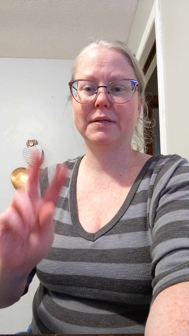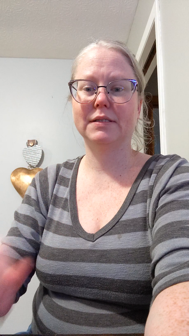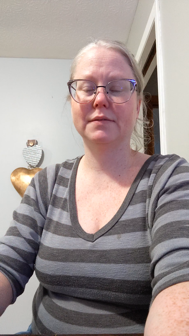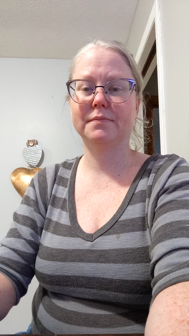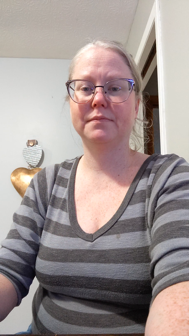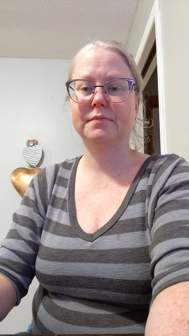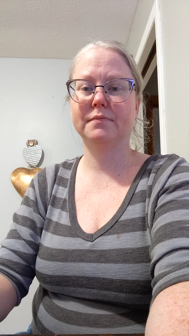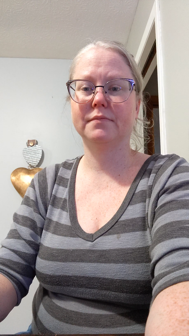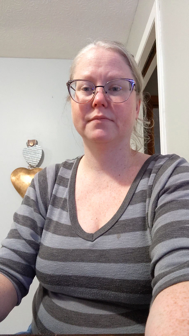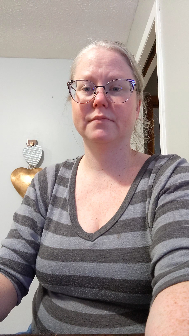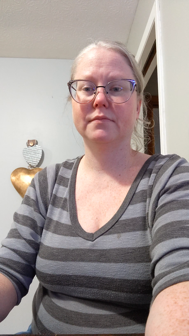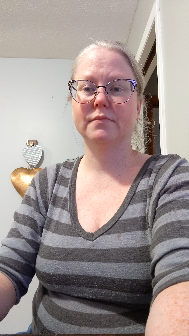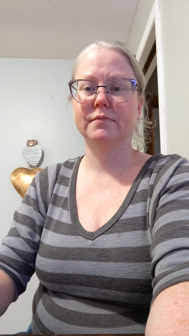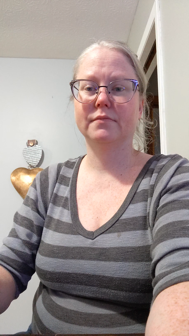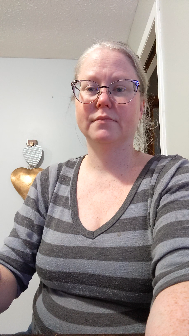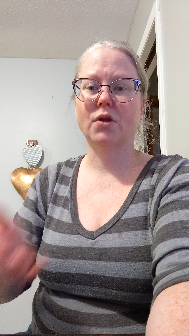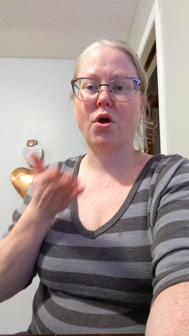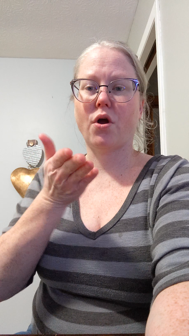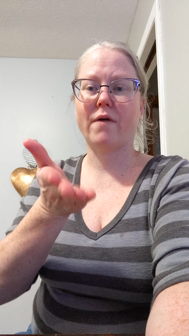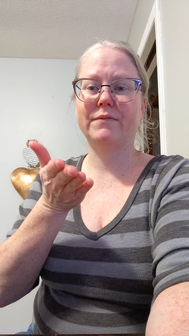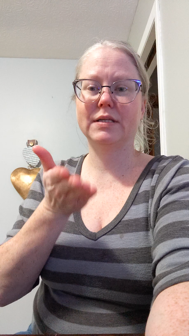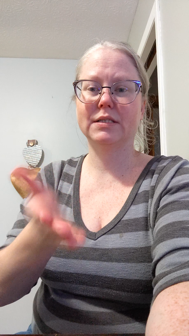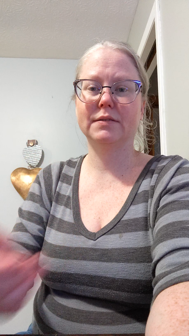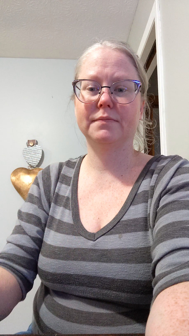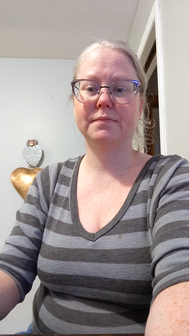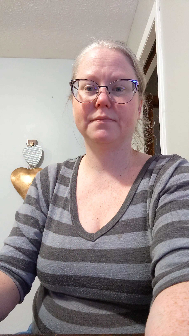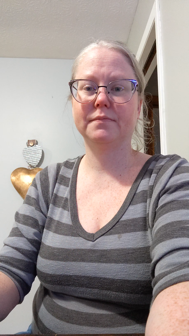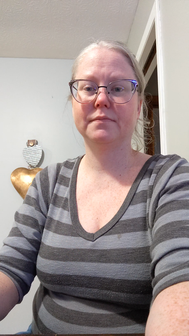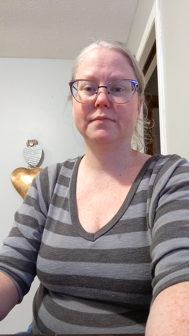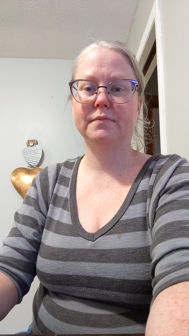oven